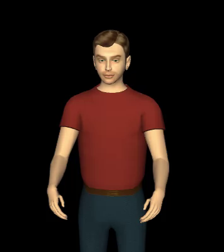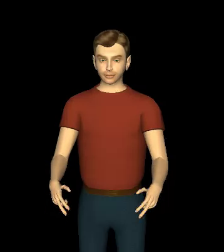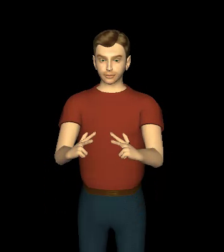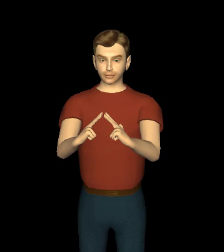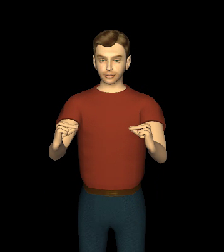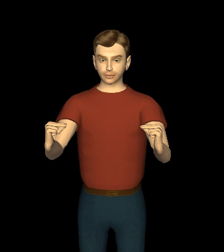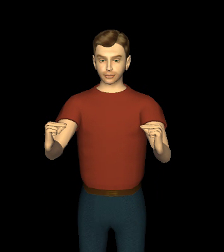نظيف